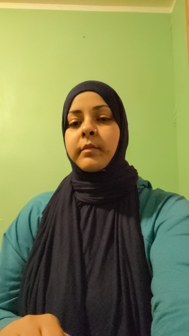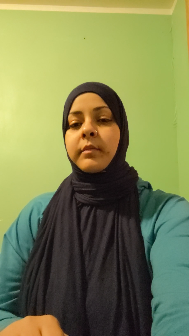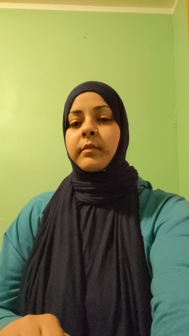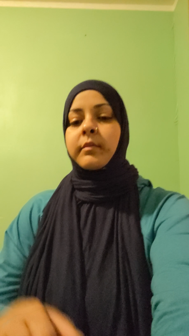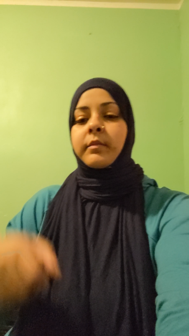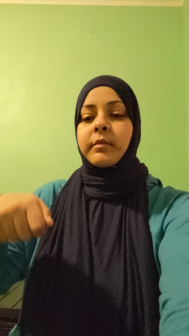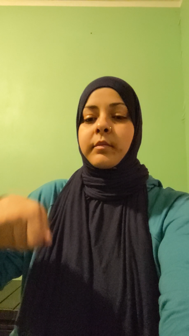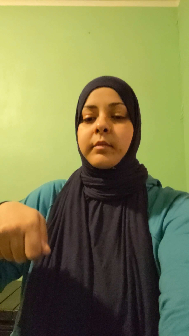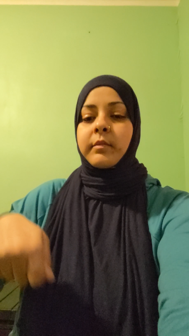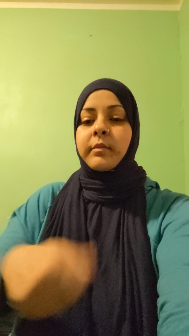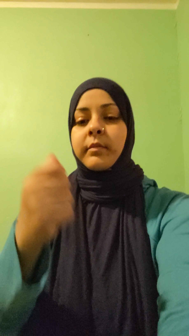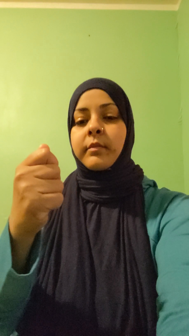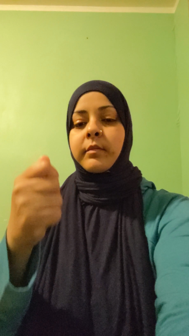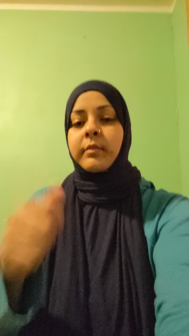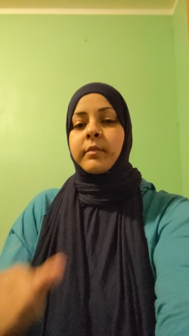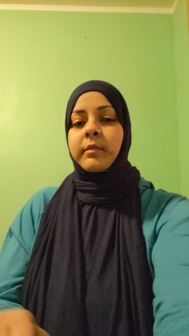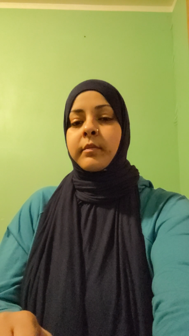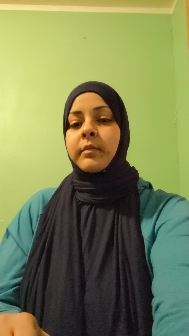shovel